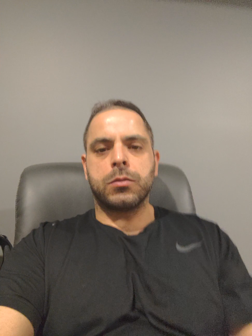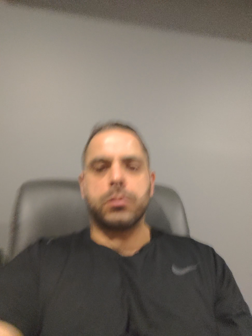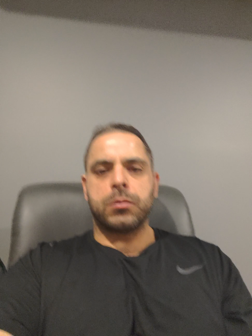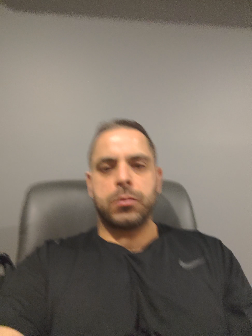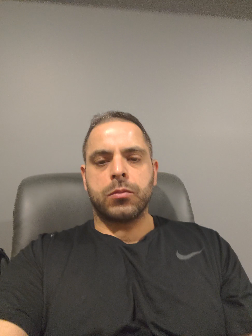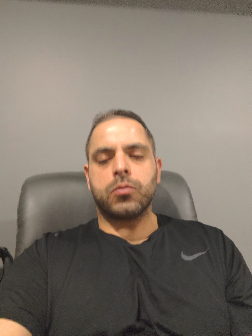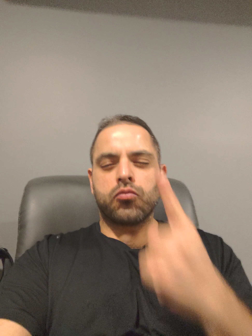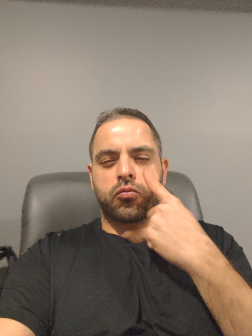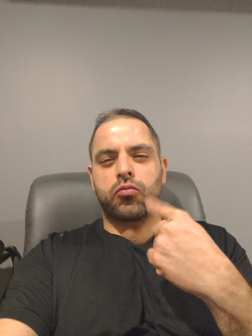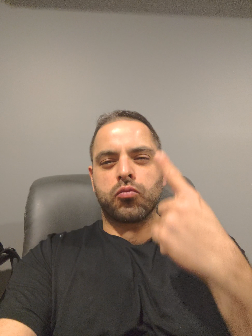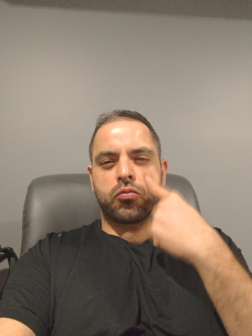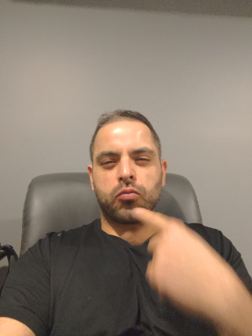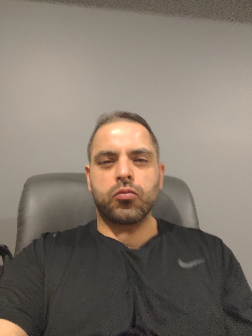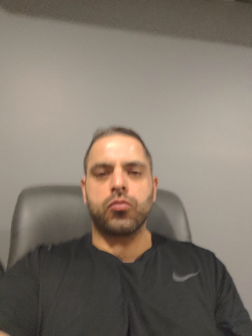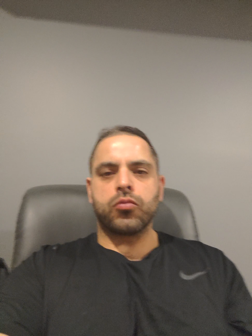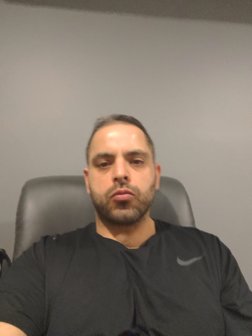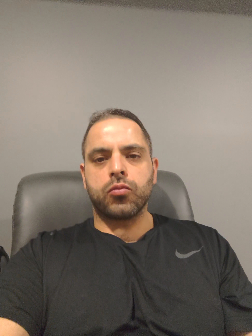cry